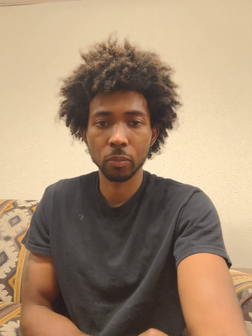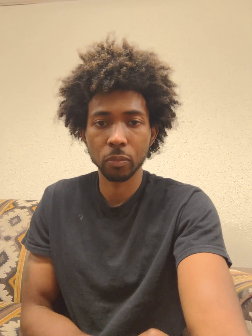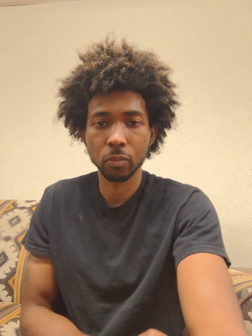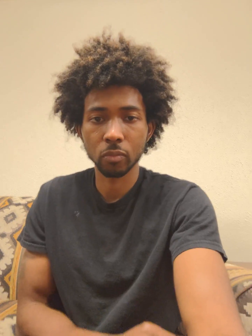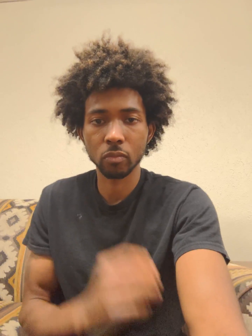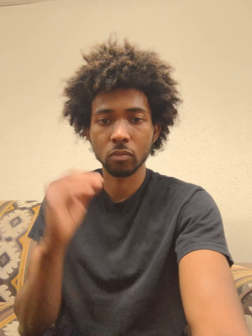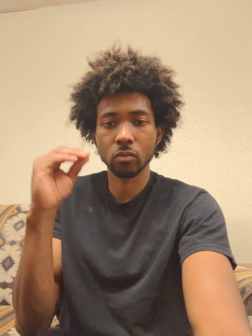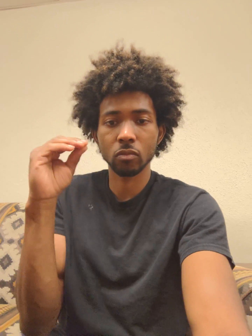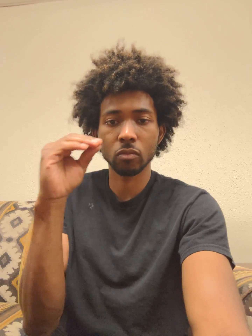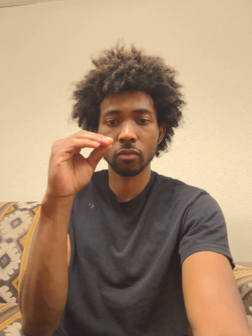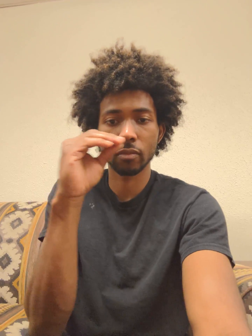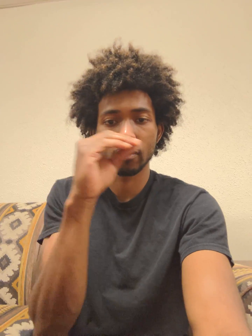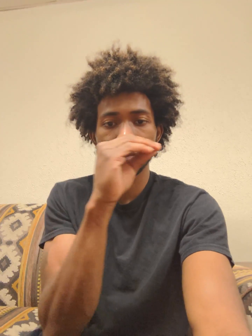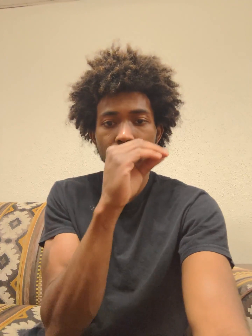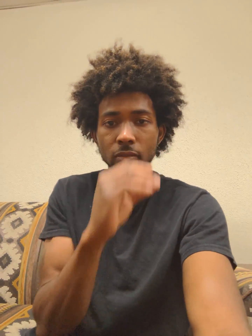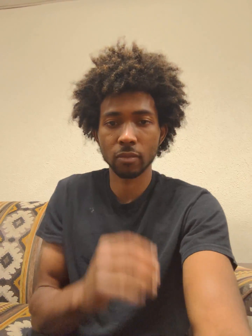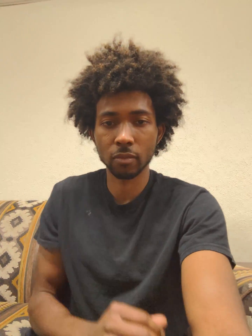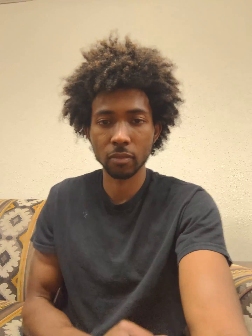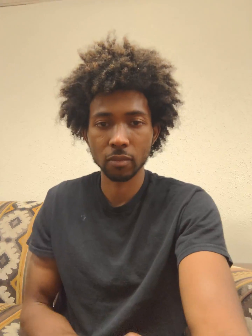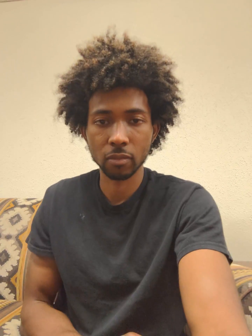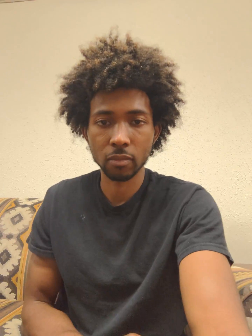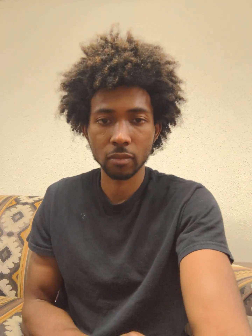dinosaur